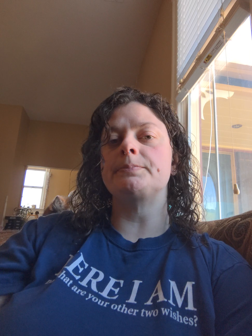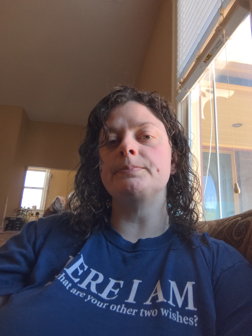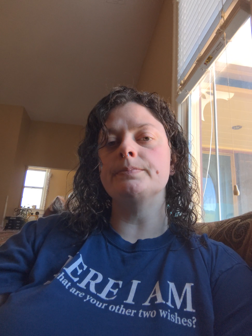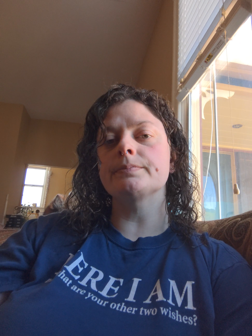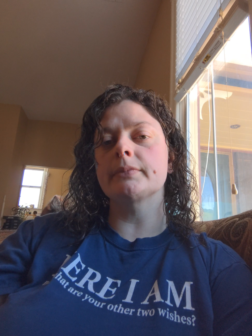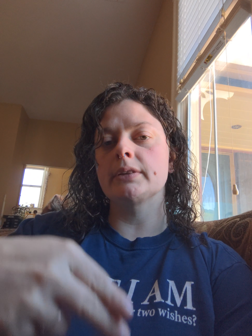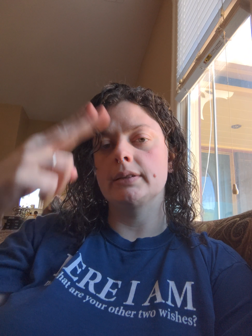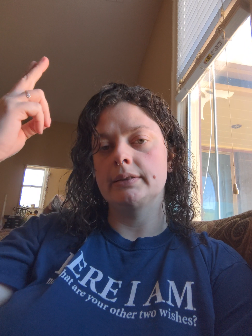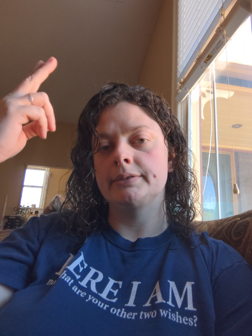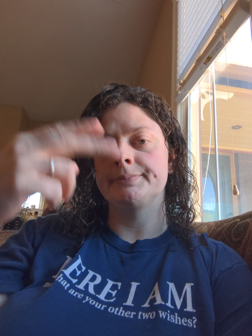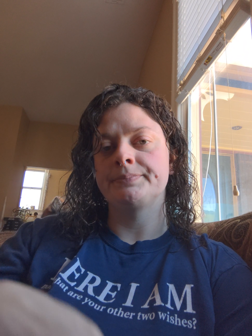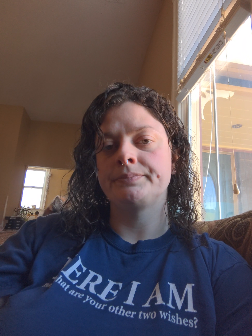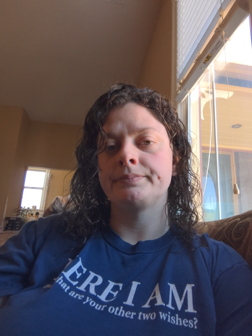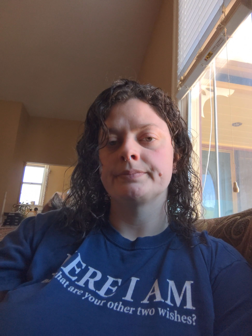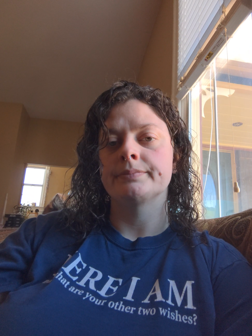high